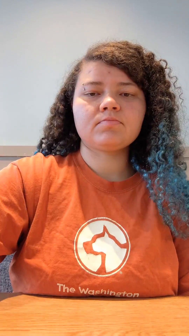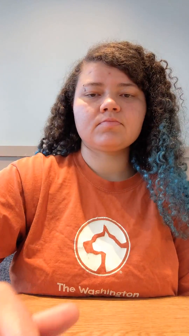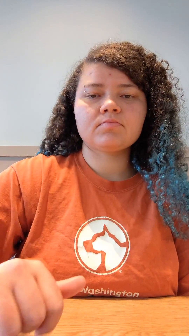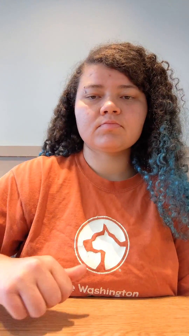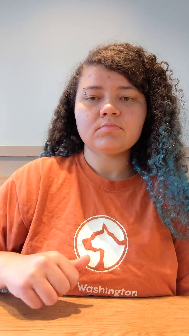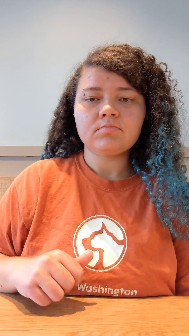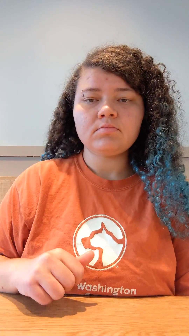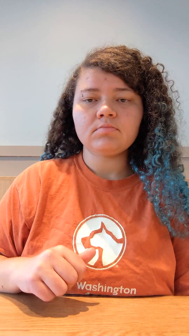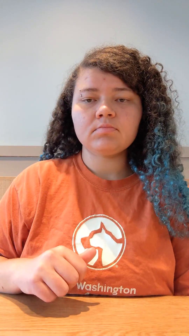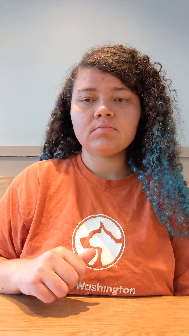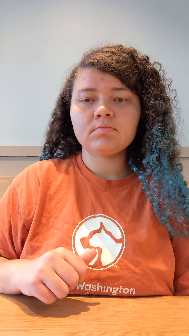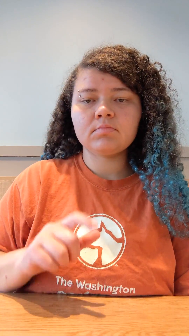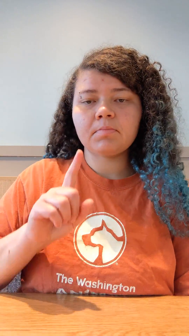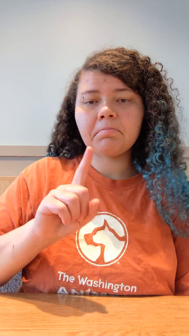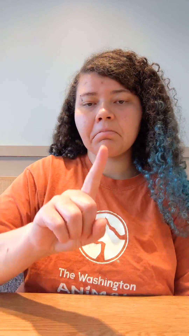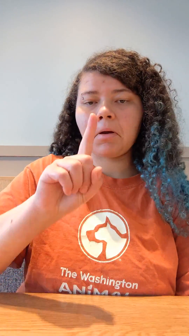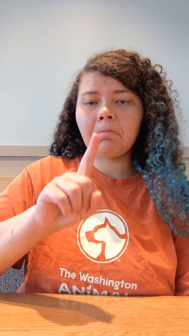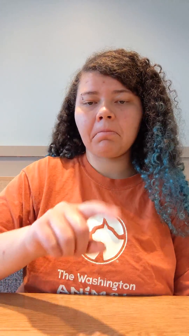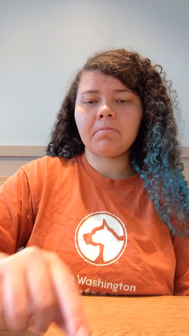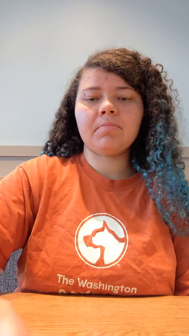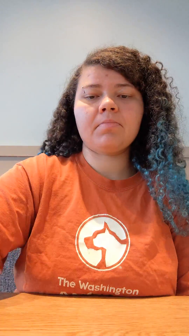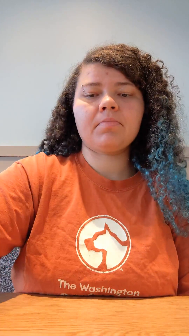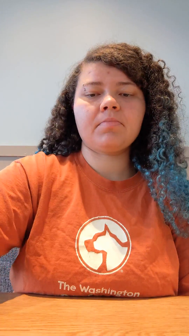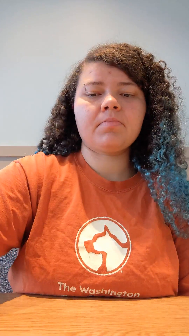bump